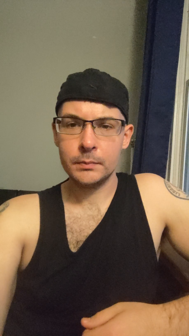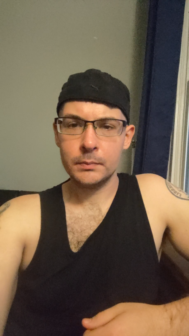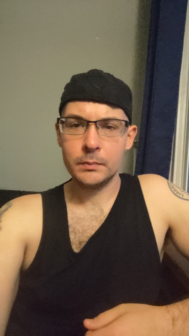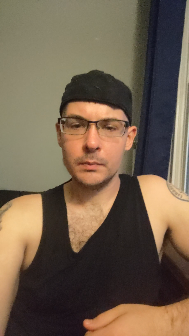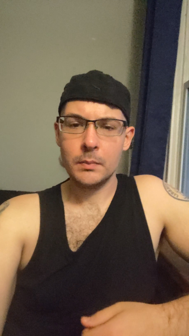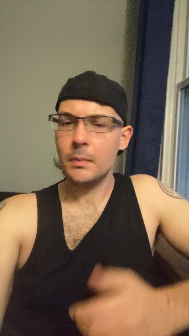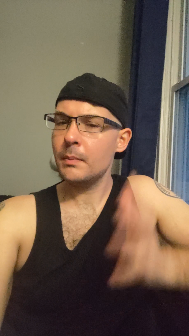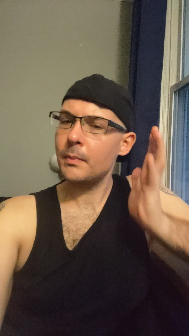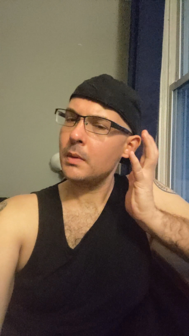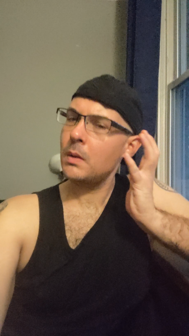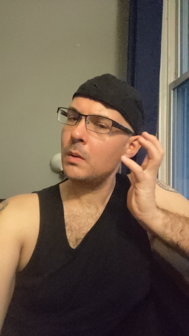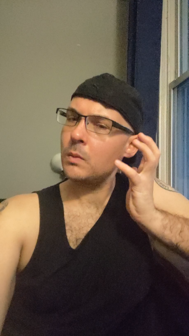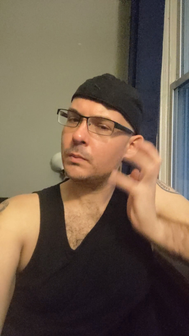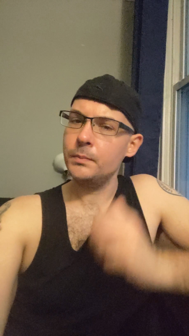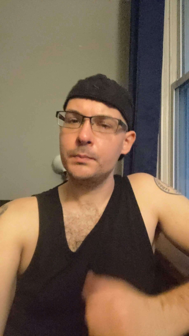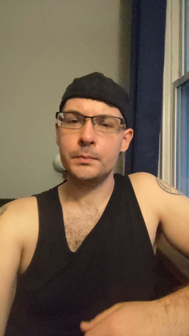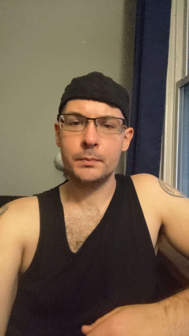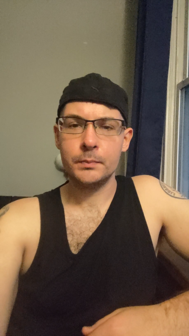pillow